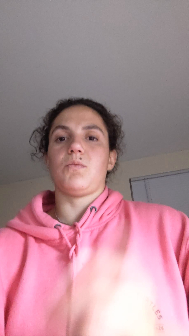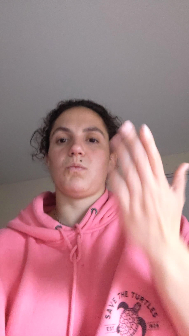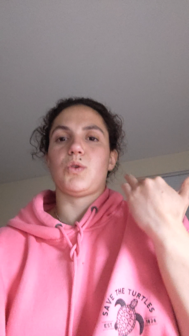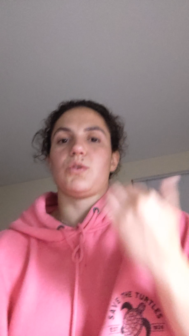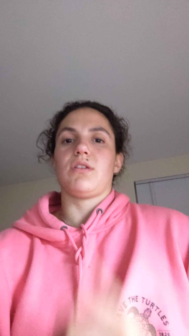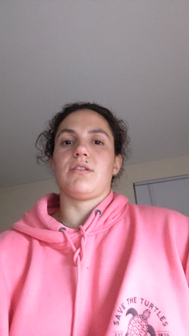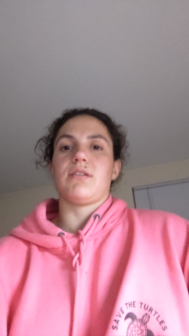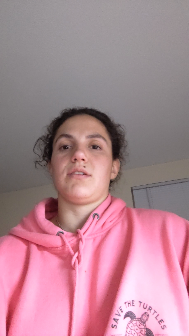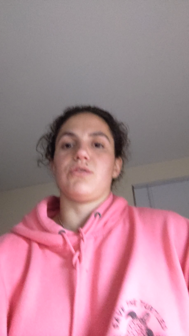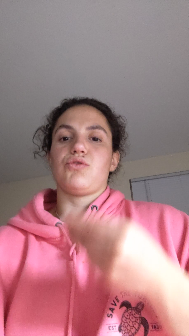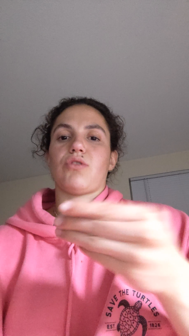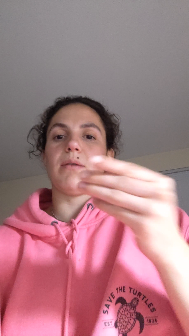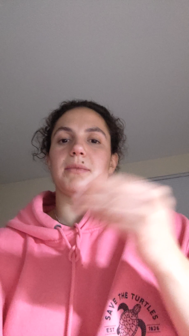shopping